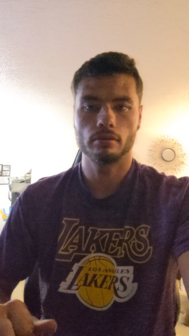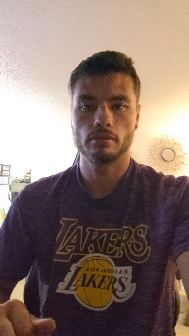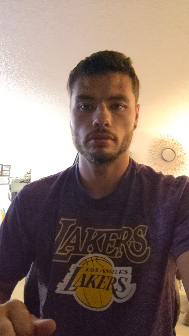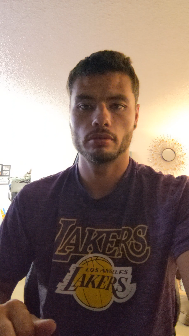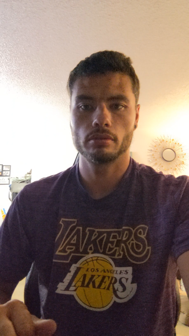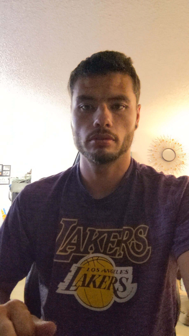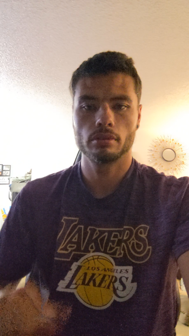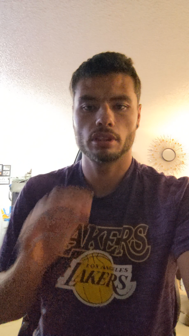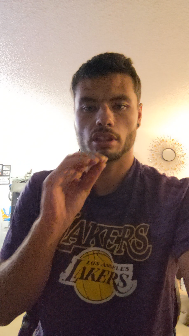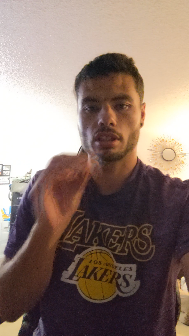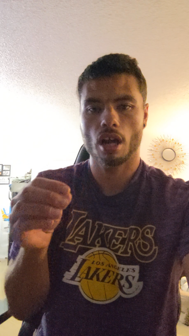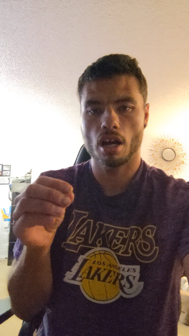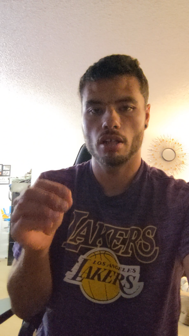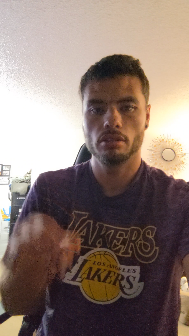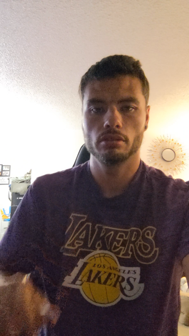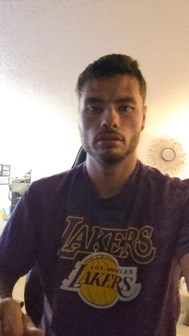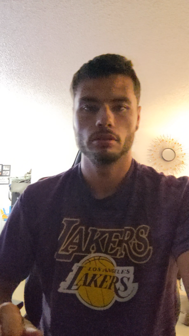none